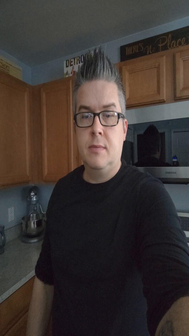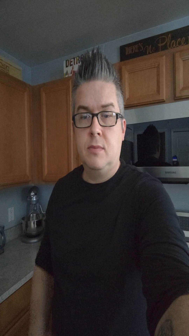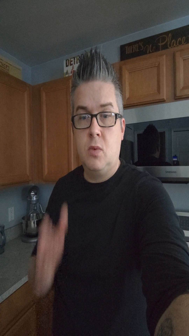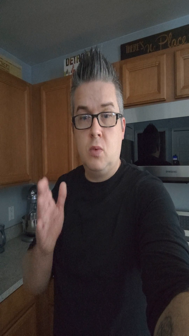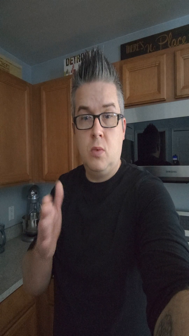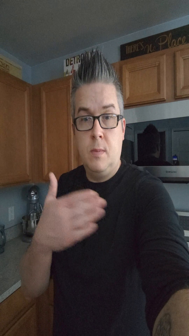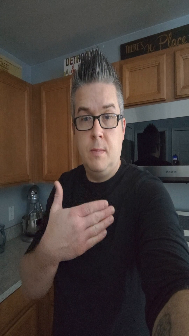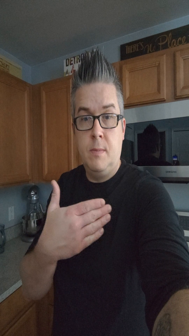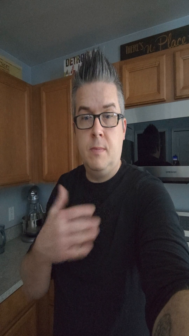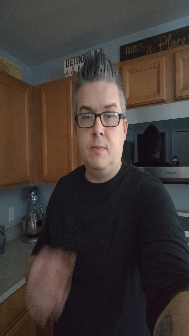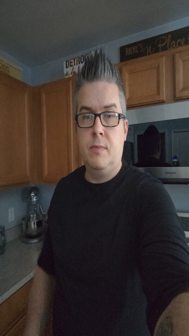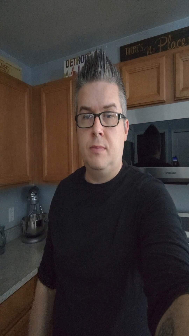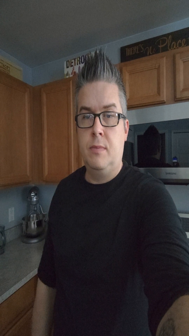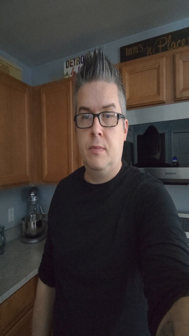room